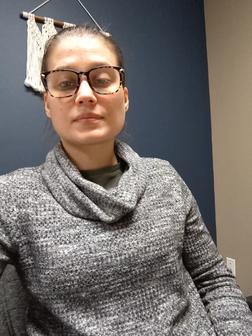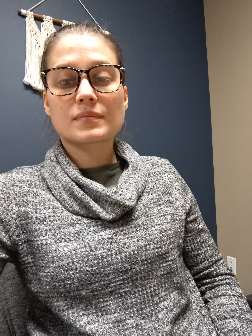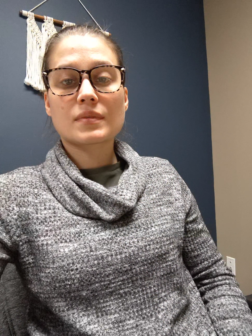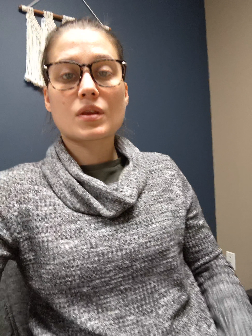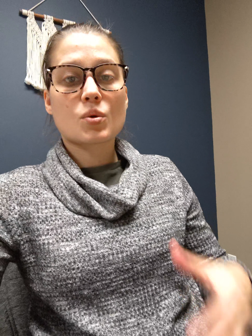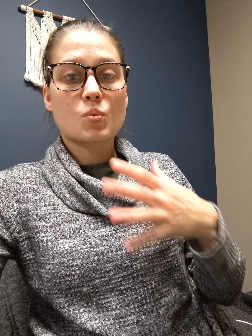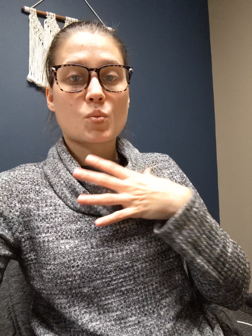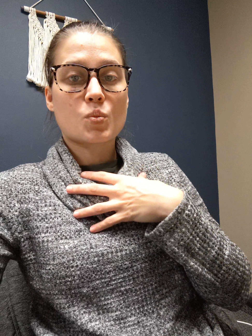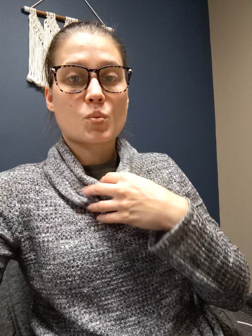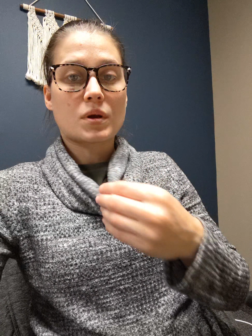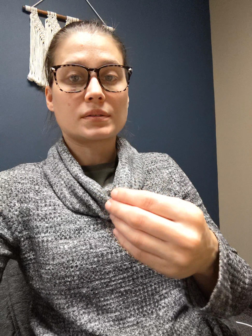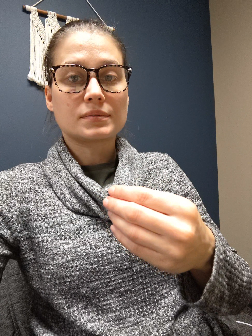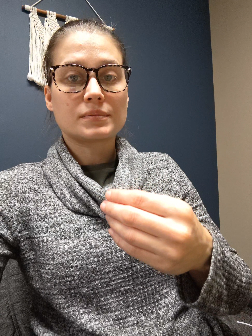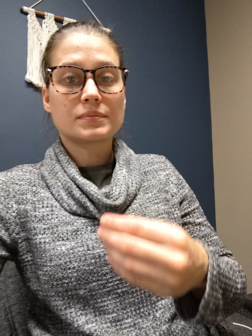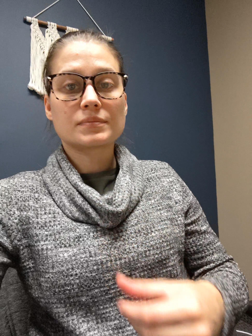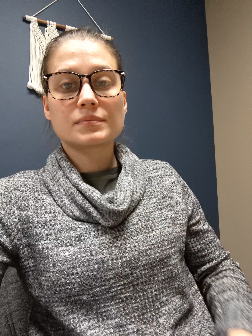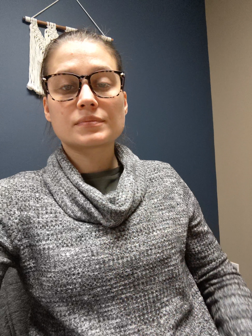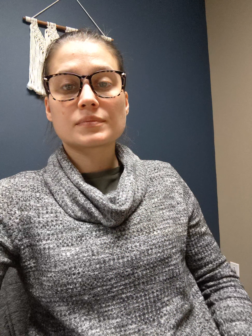white